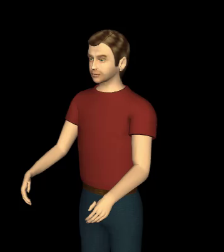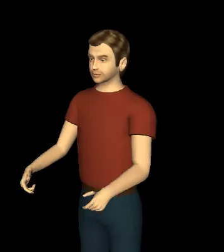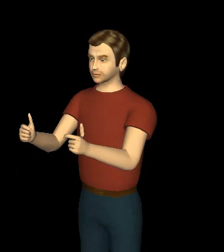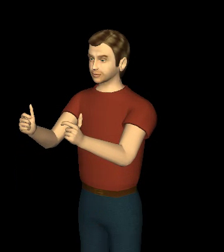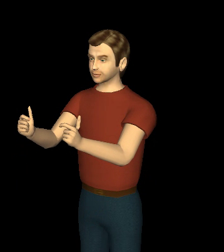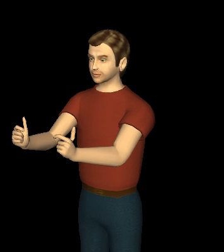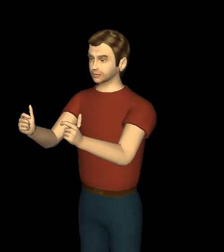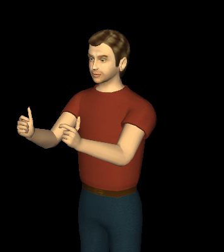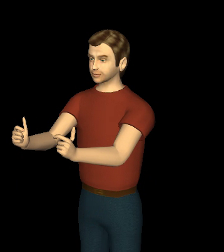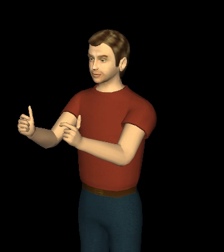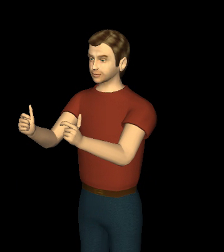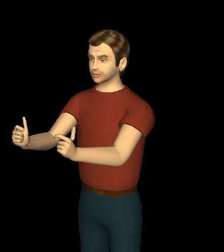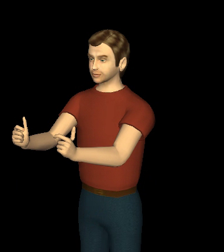محظوظ